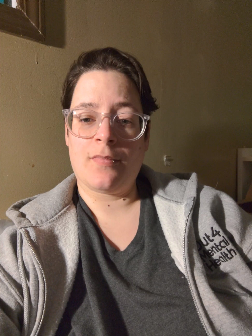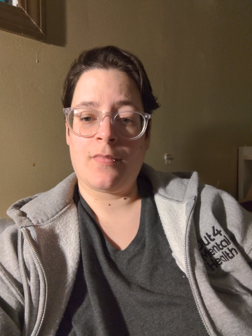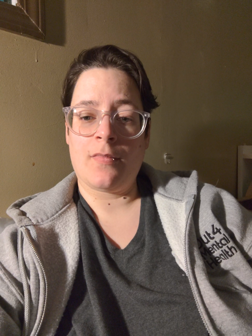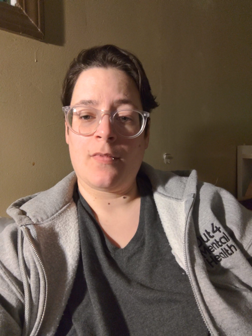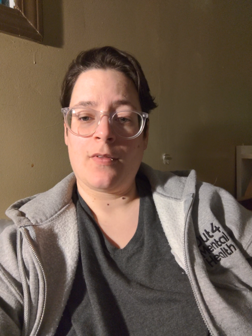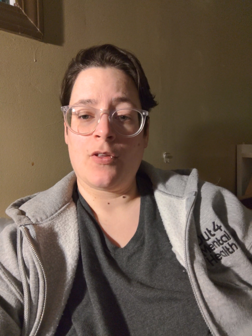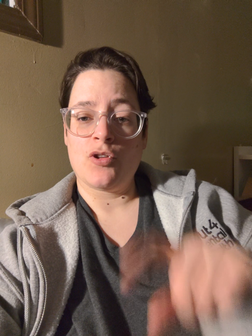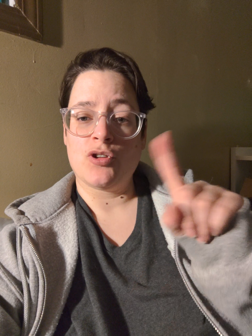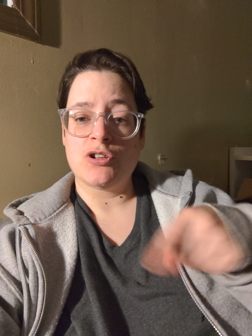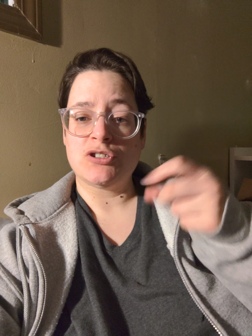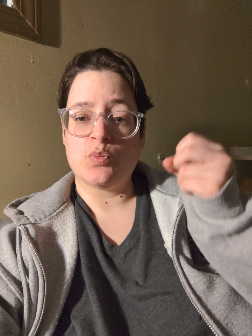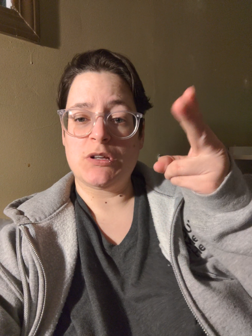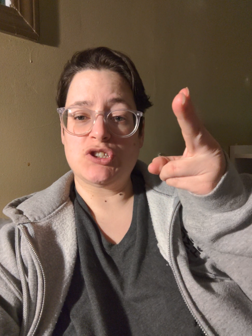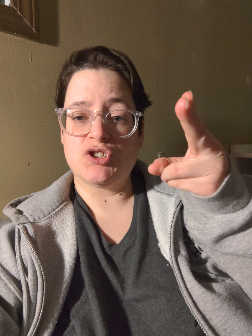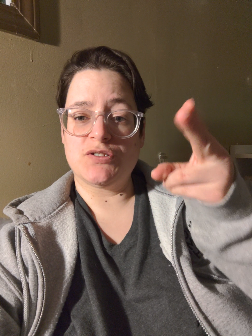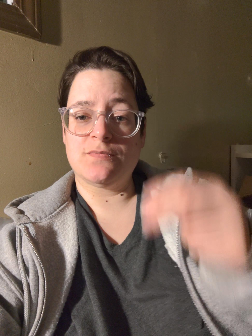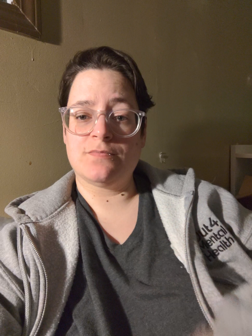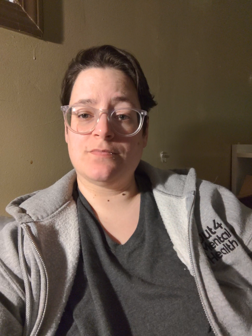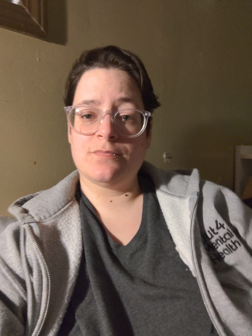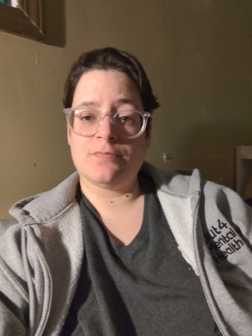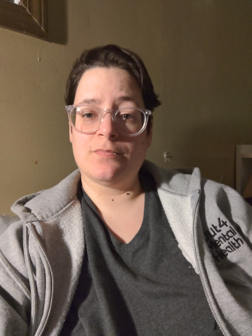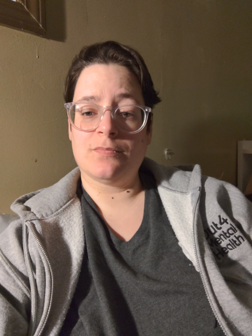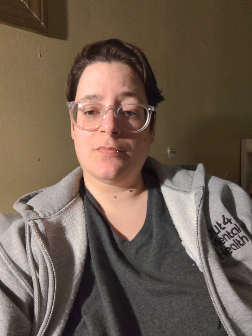garbage